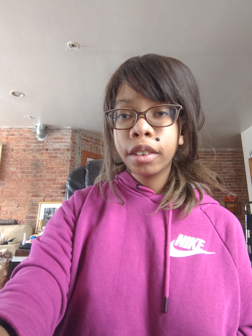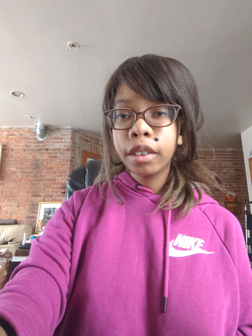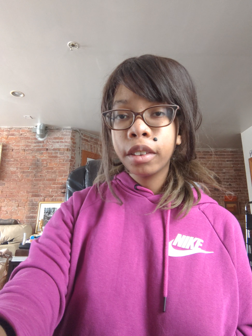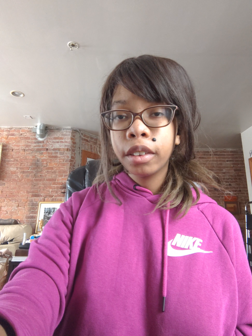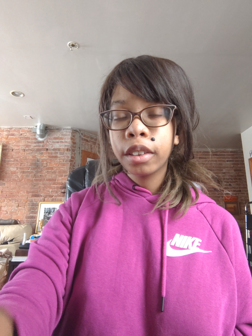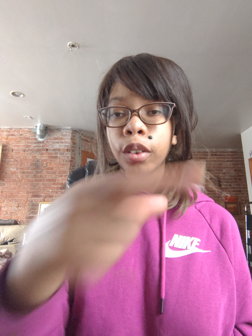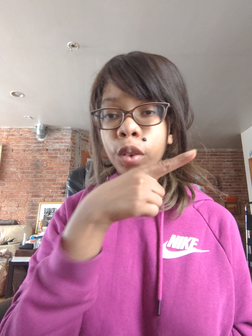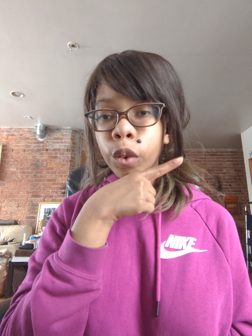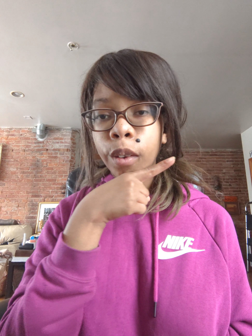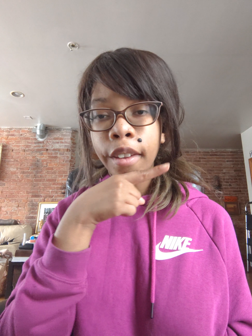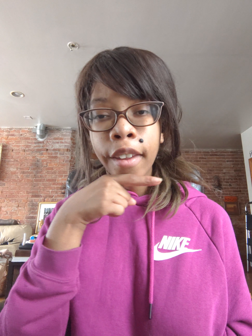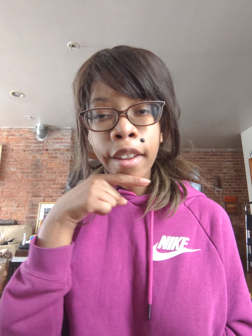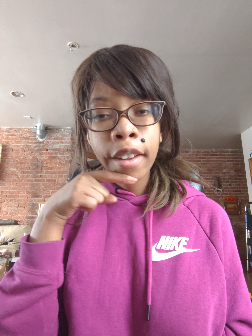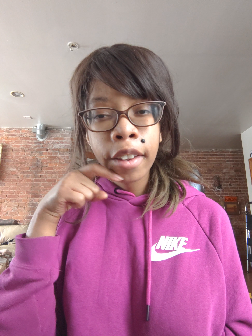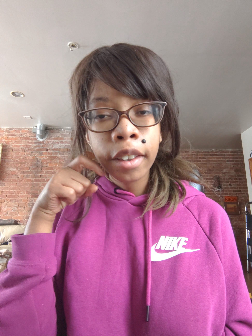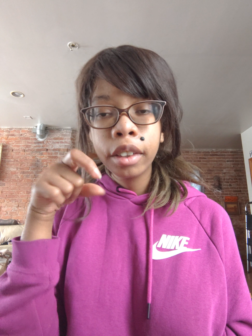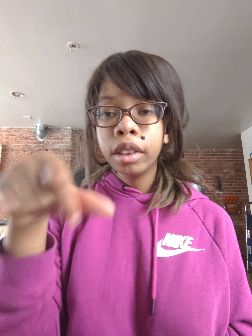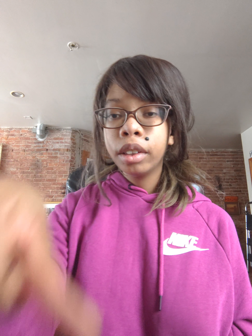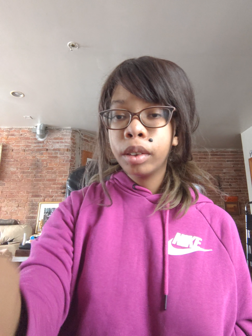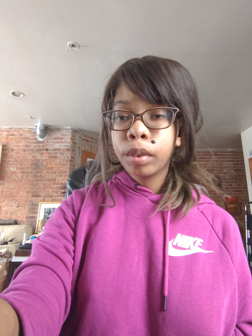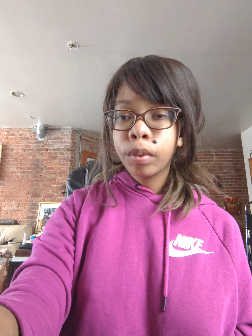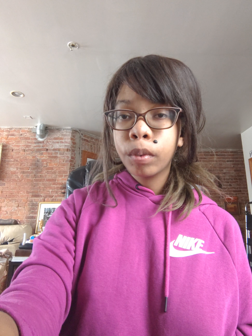dry